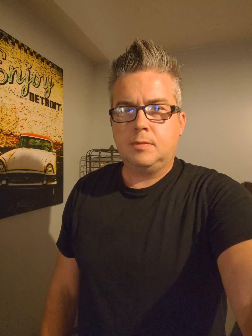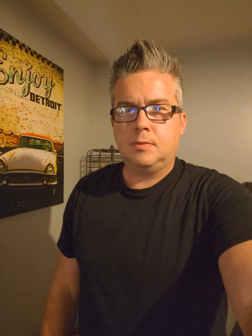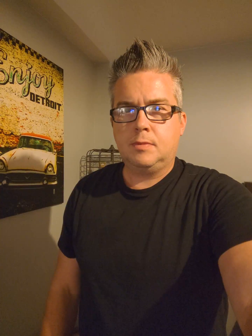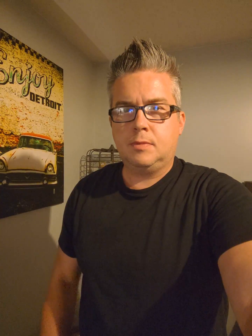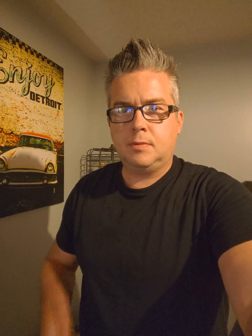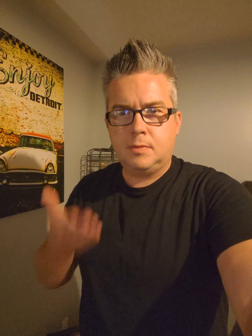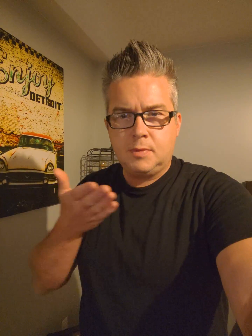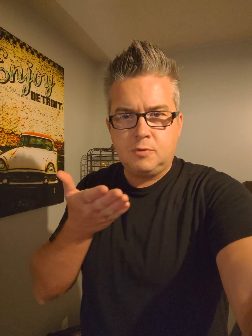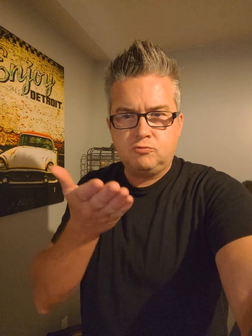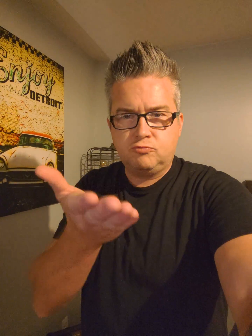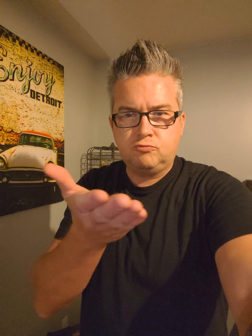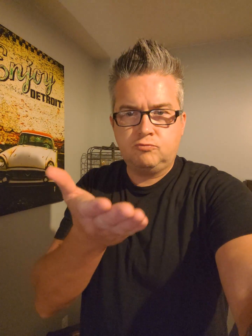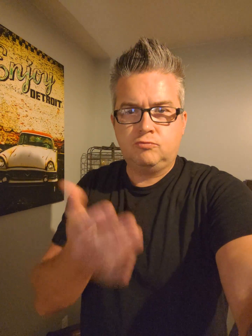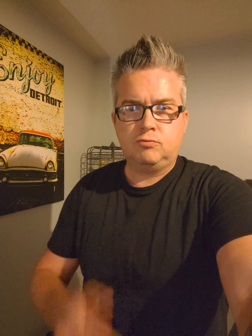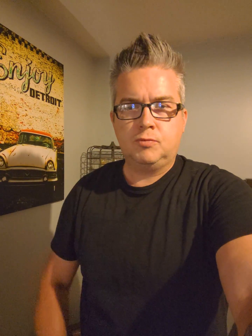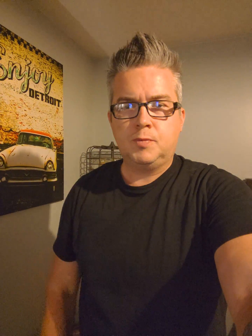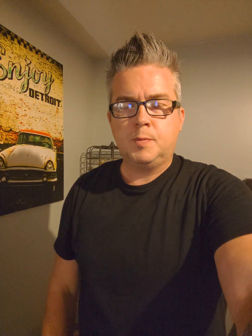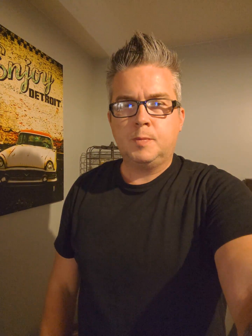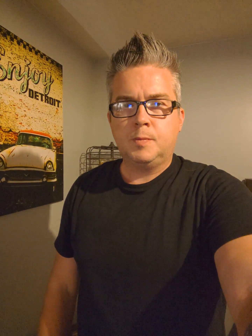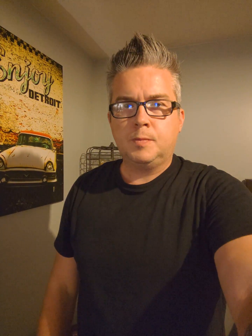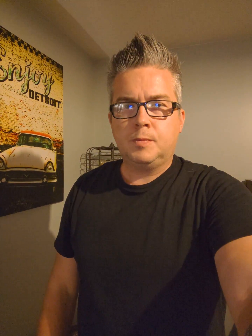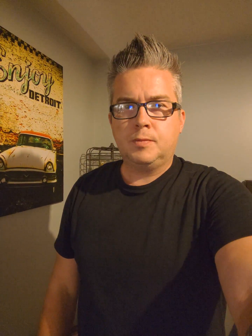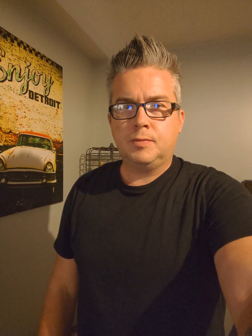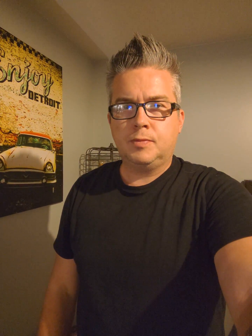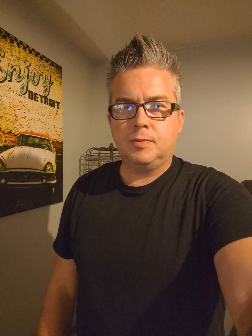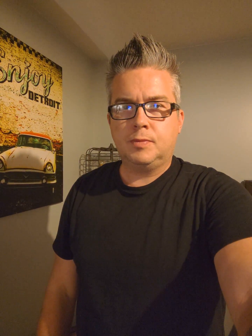oven